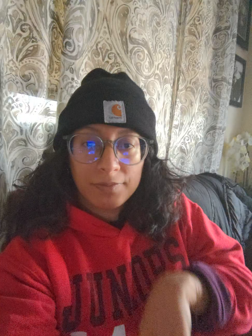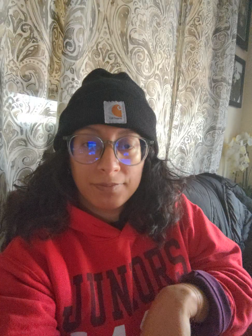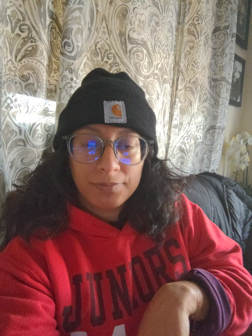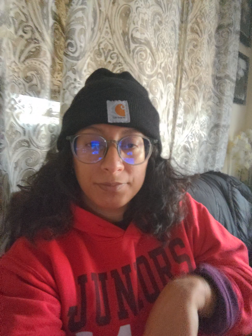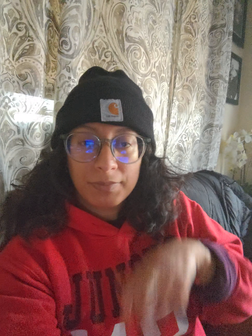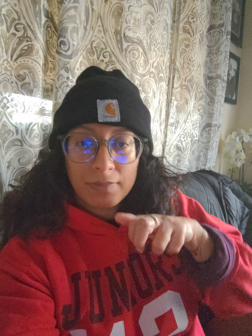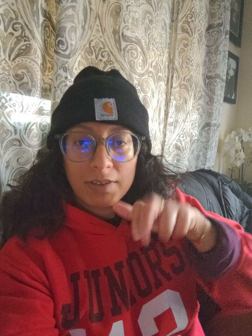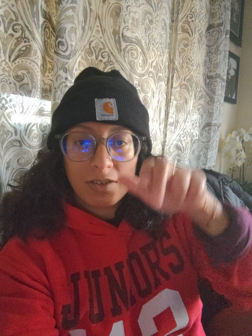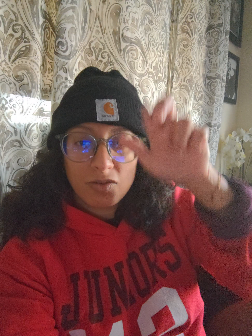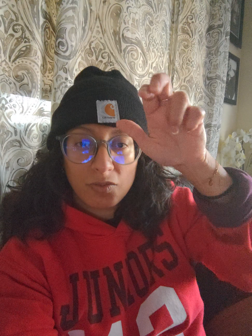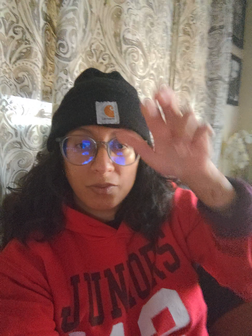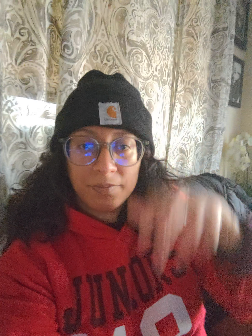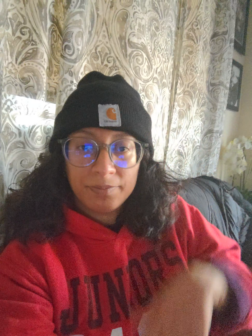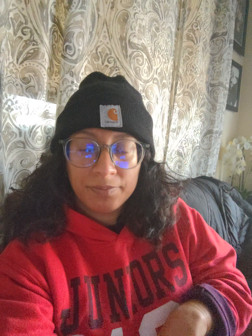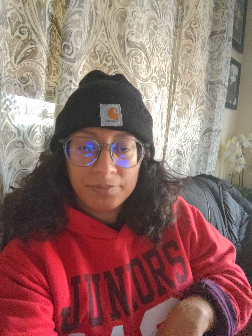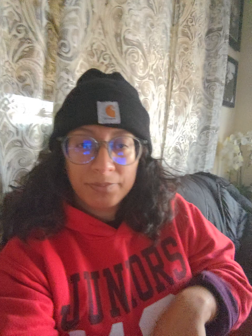stairs